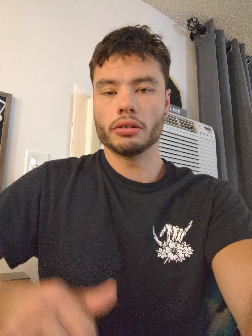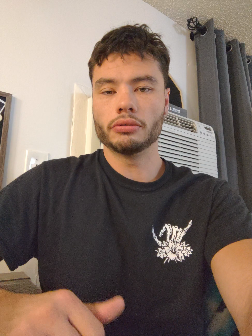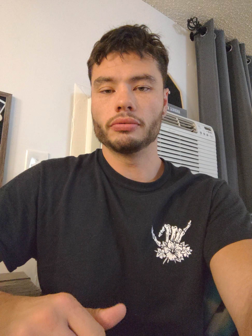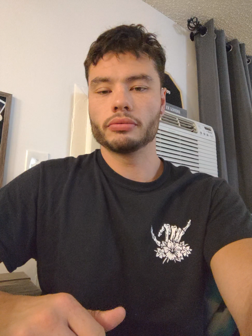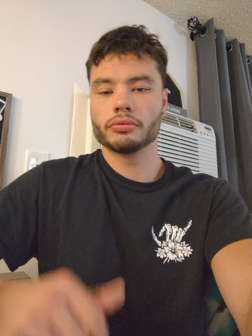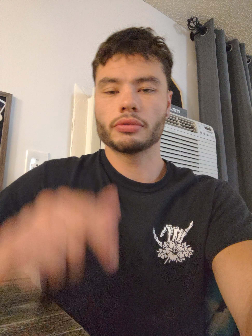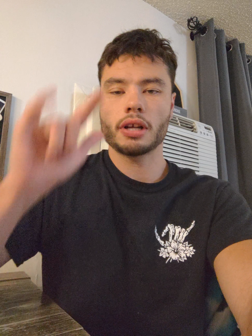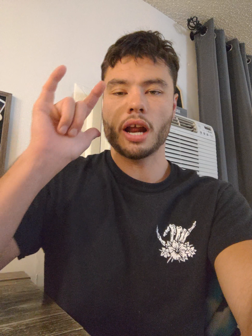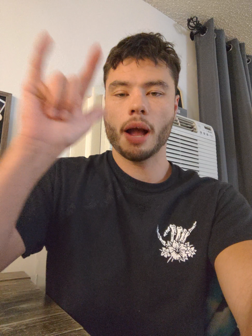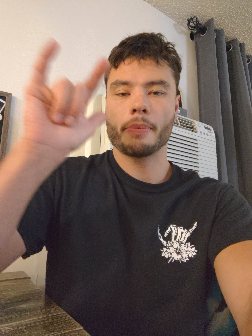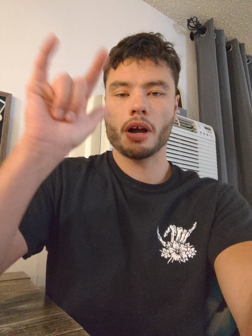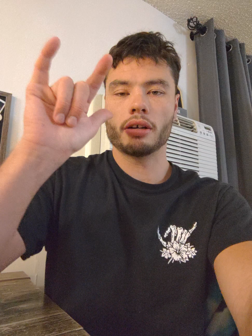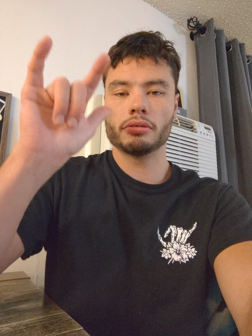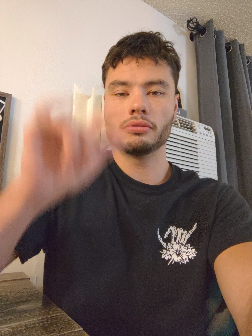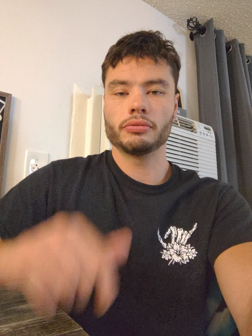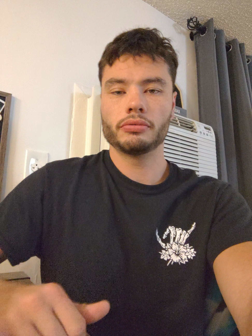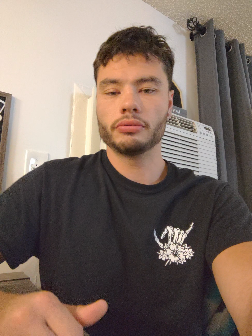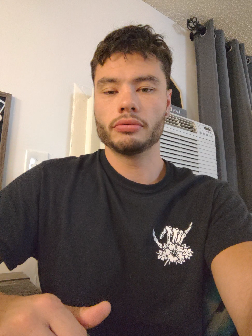airplane